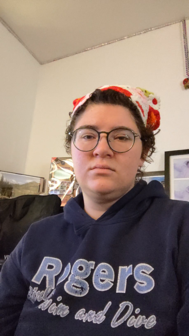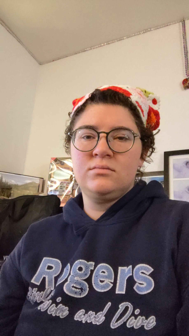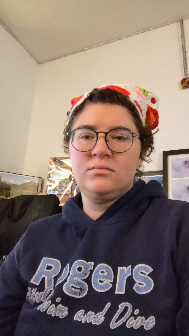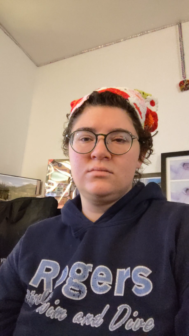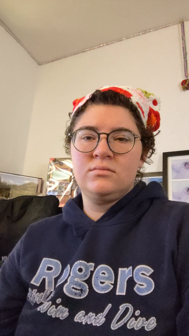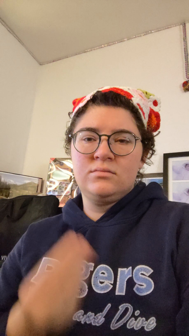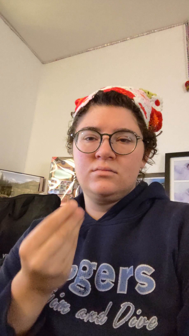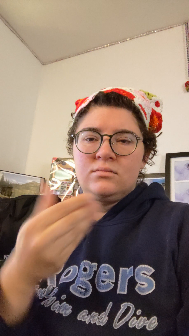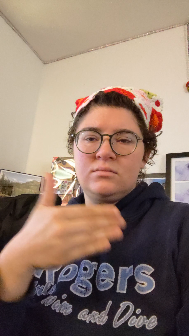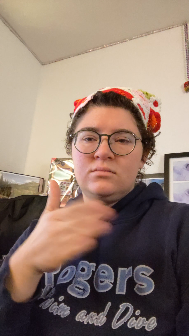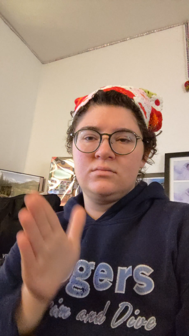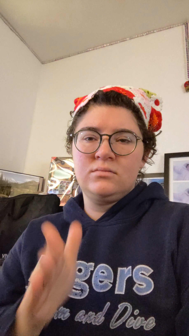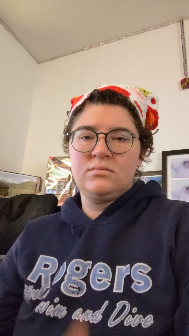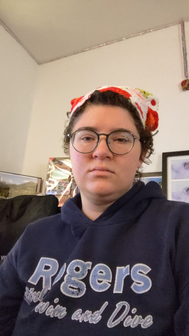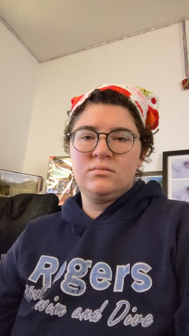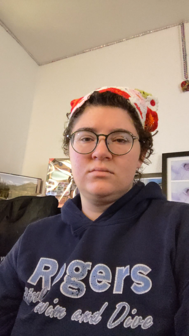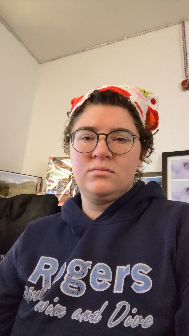sandbox